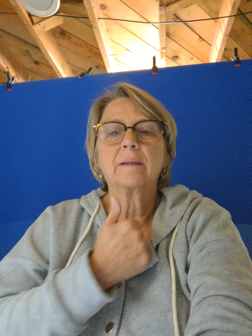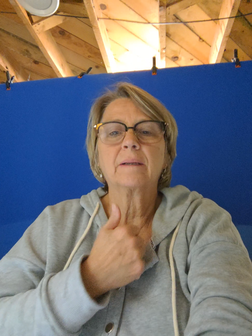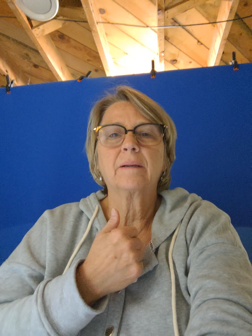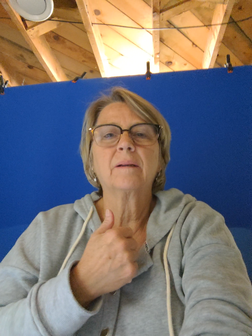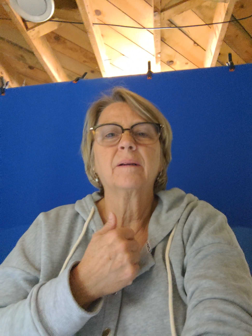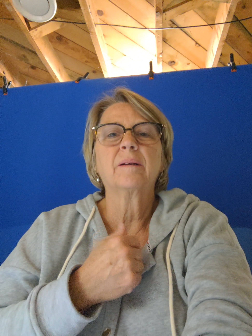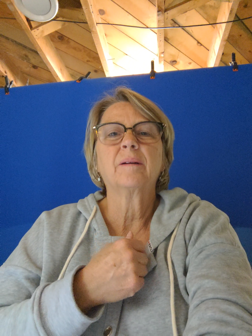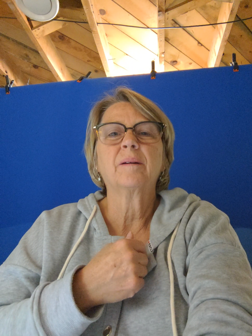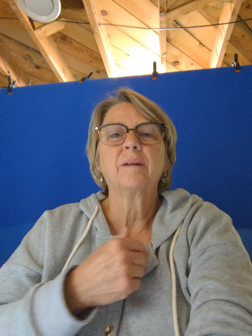napkin